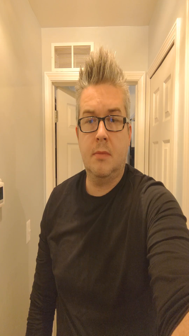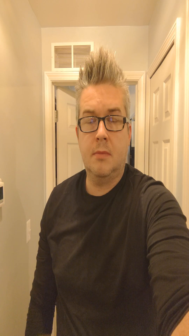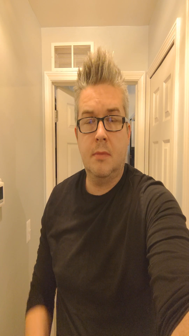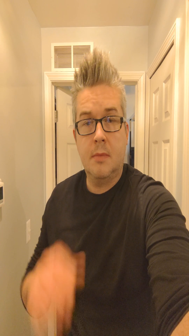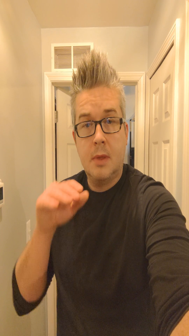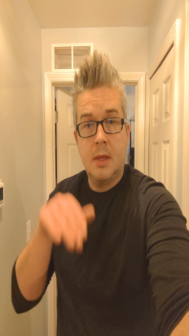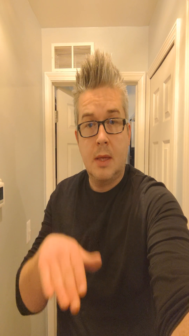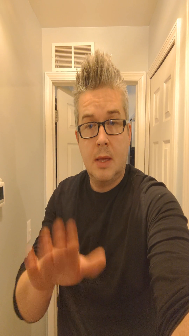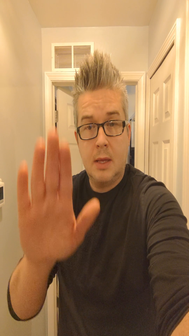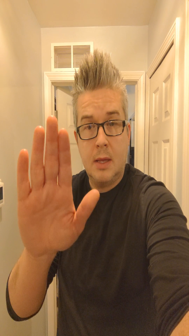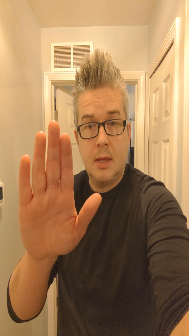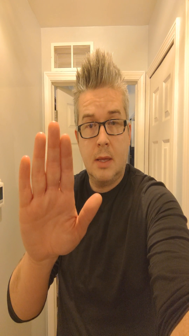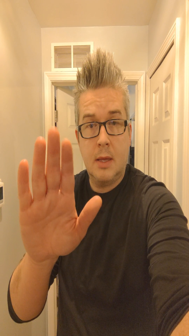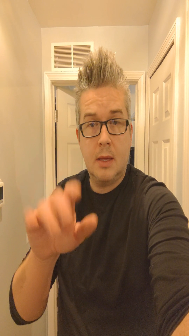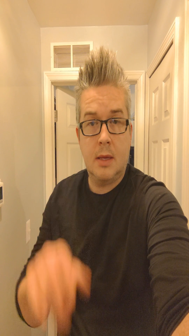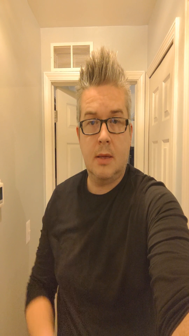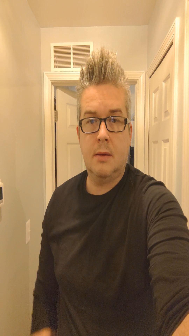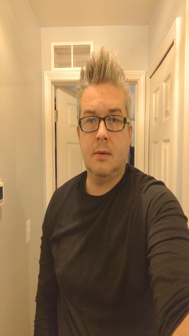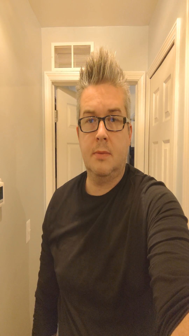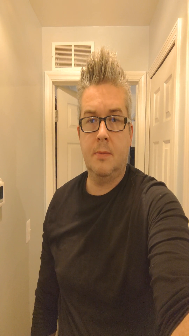into